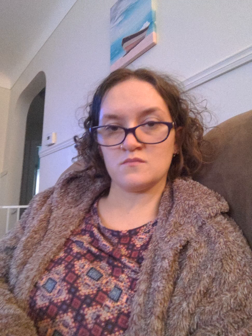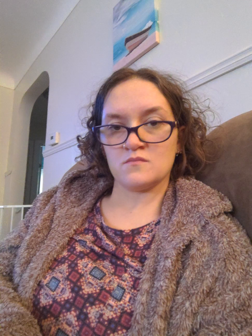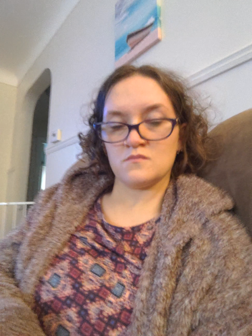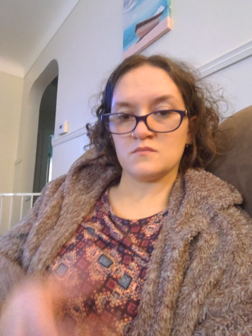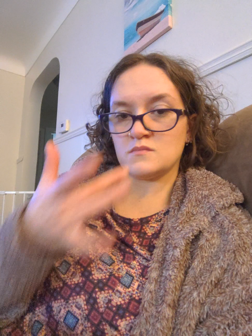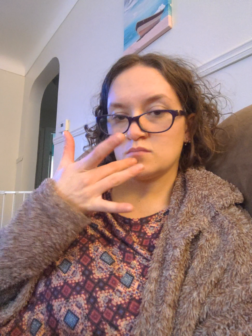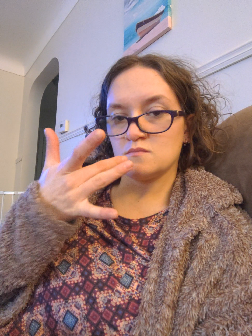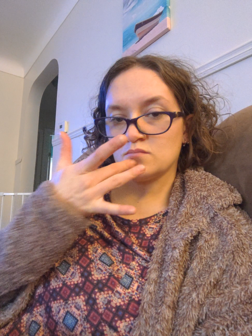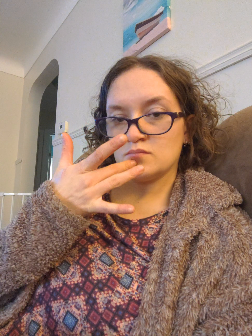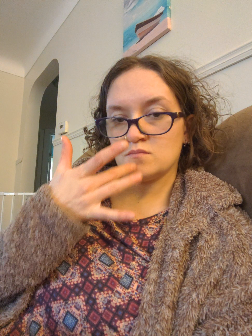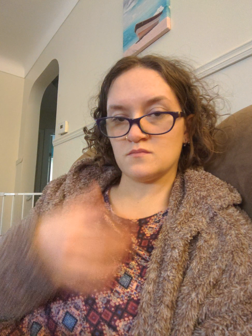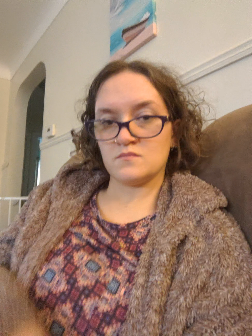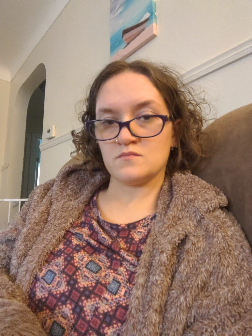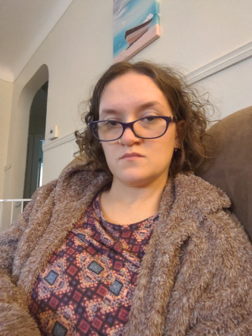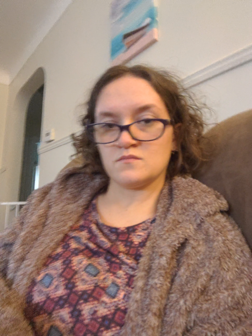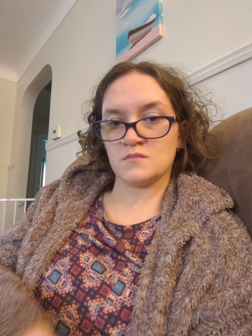taste